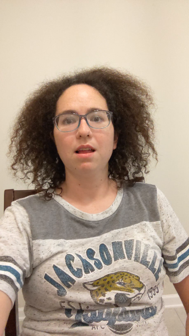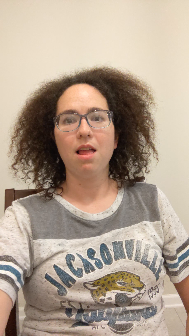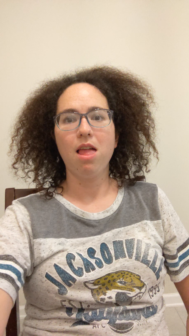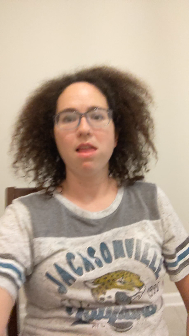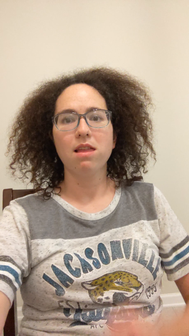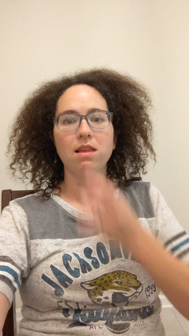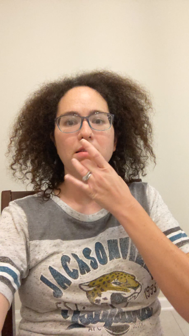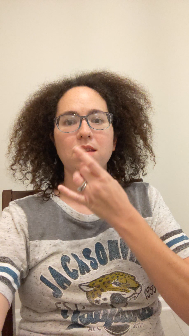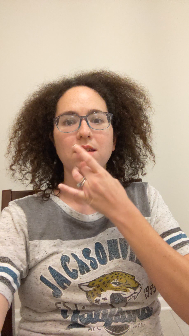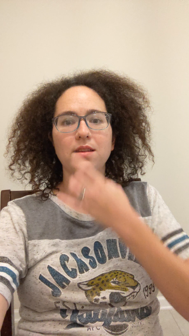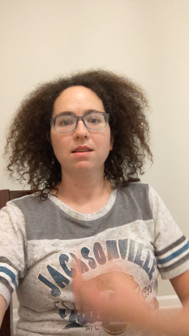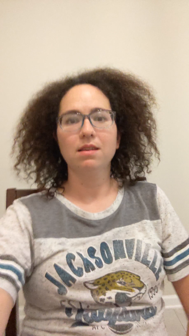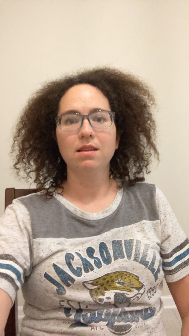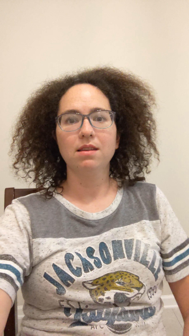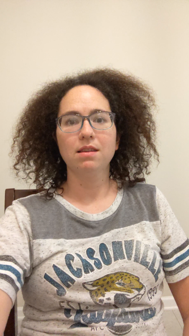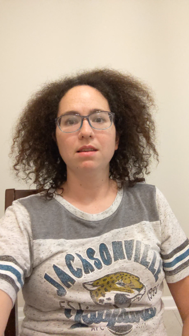light bulb